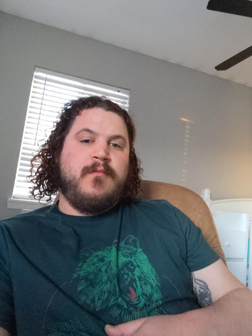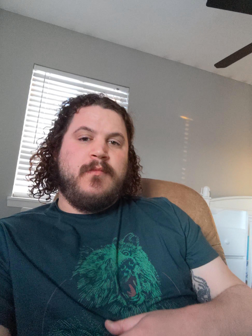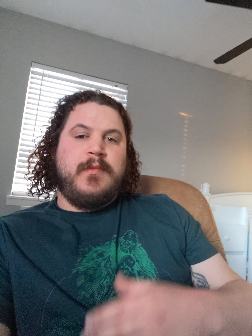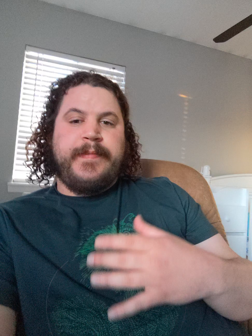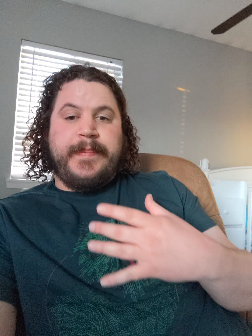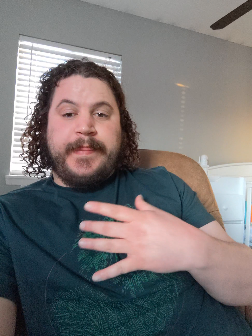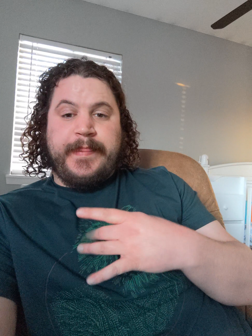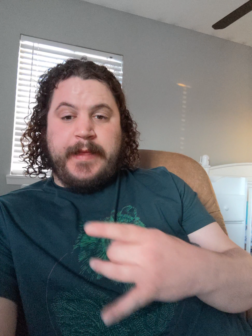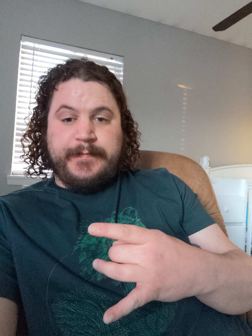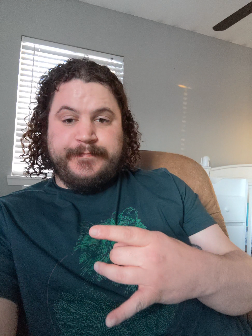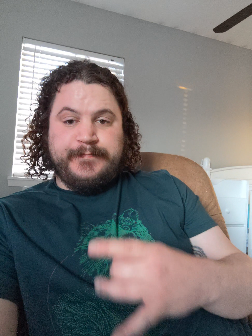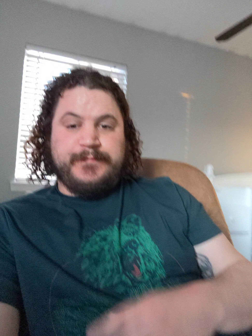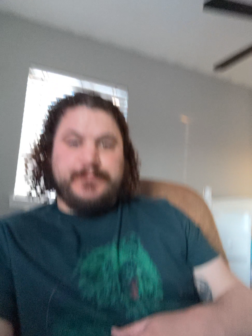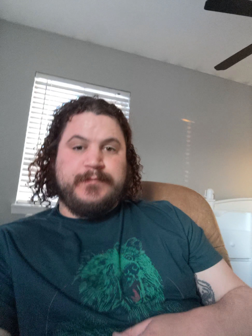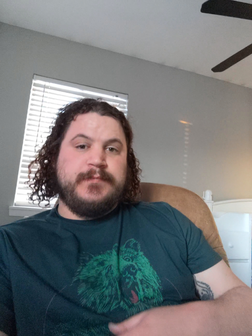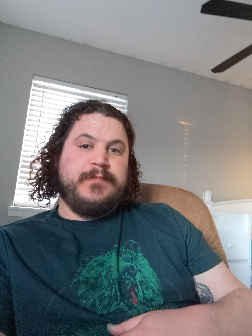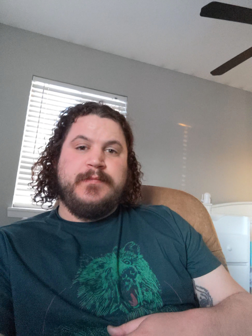like